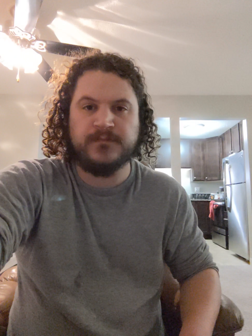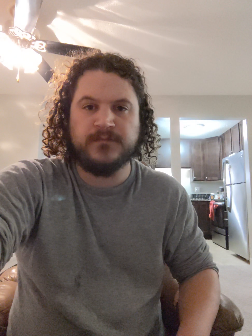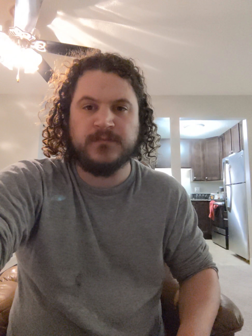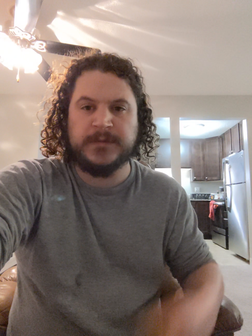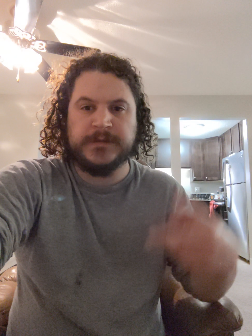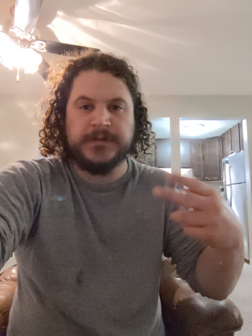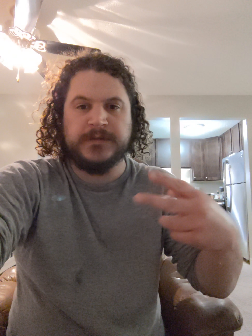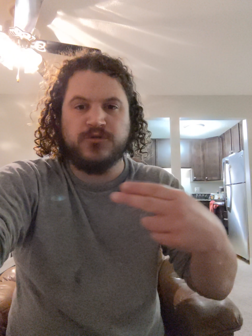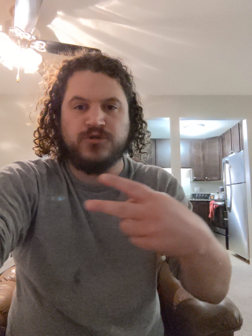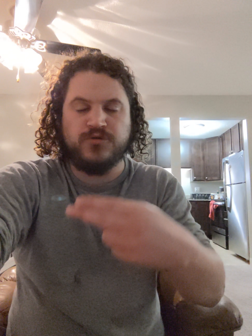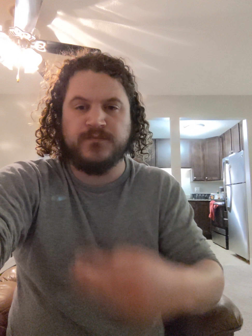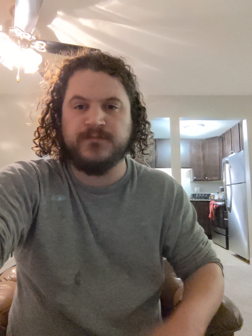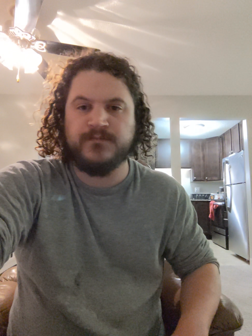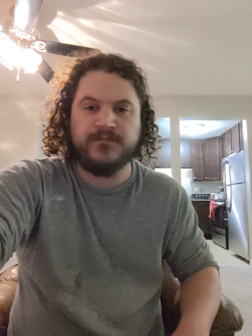scissors